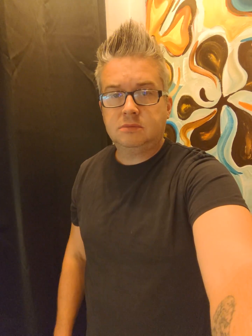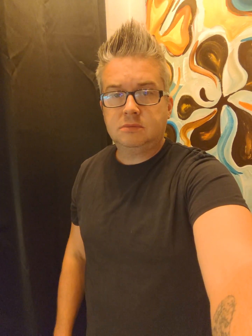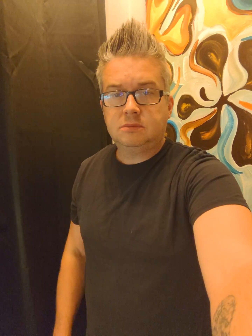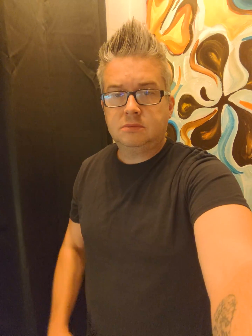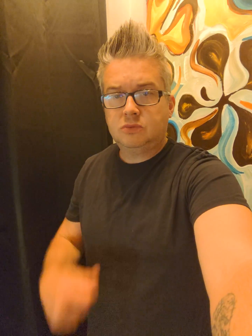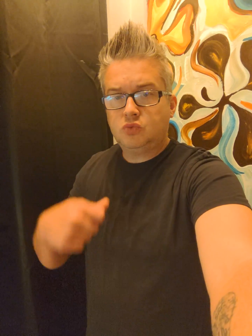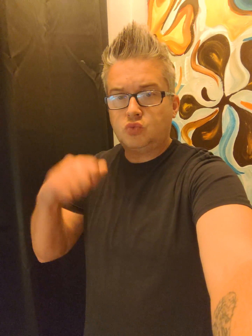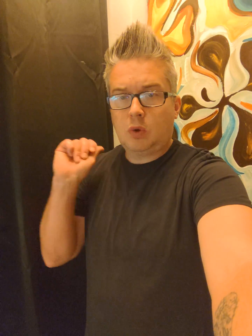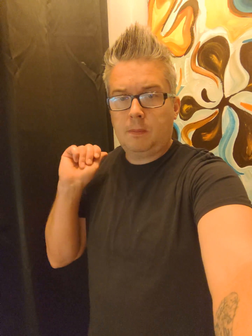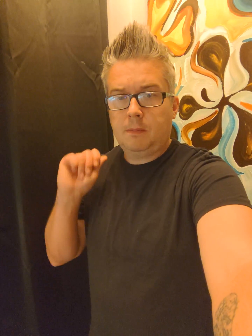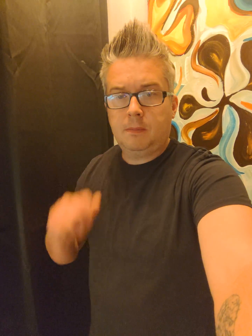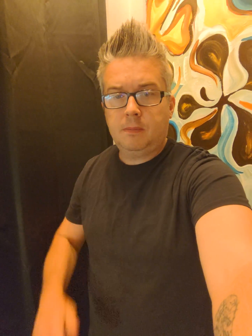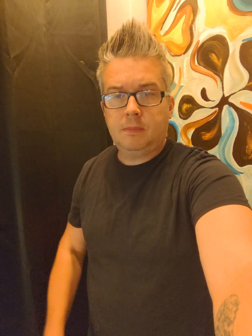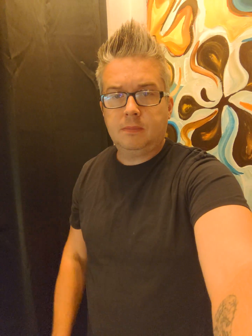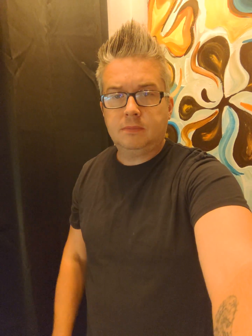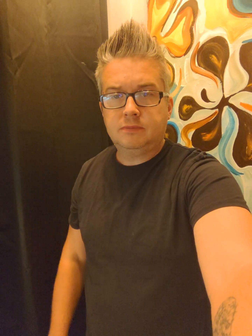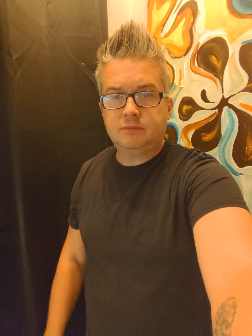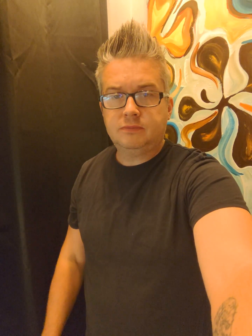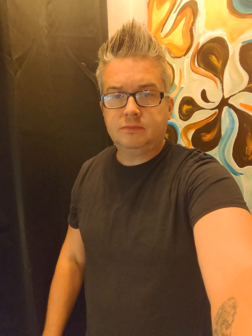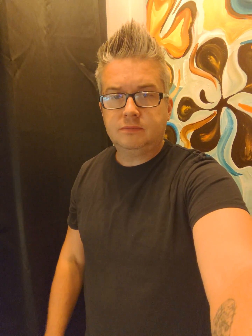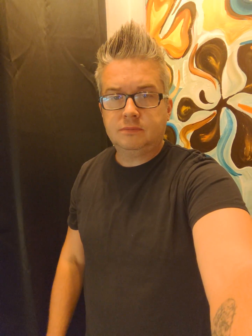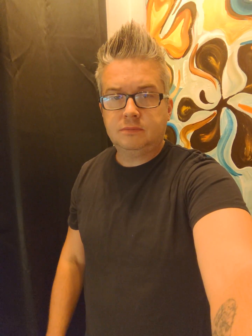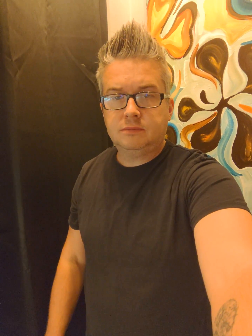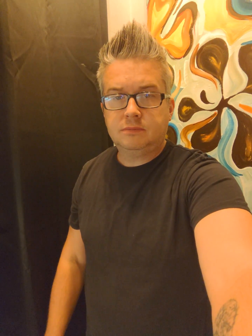rip